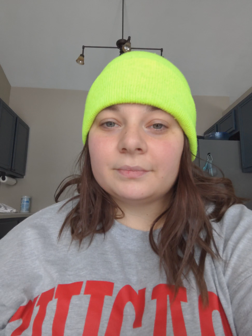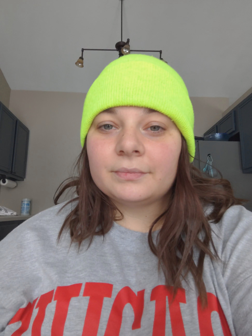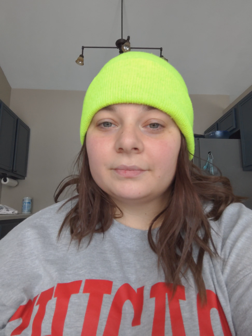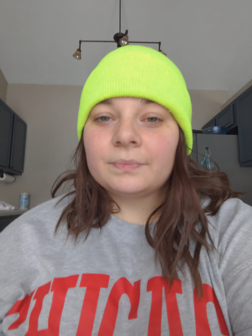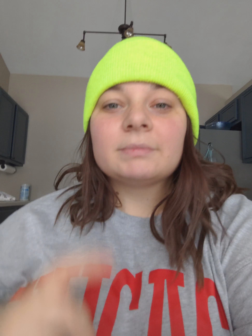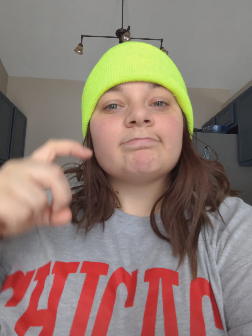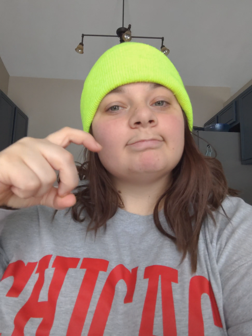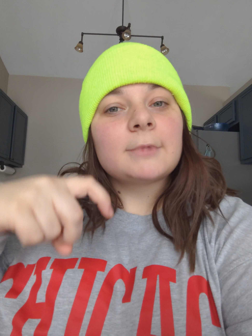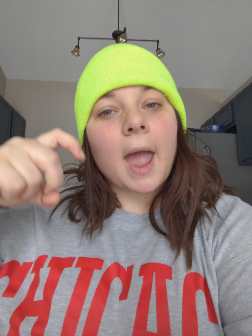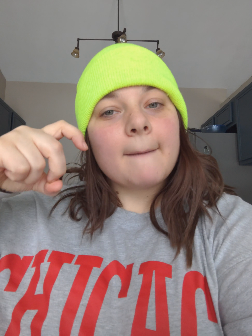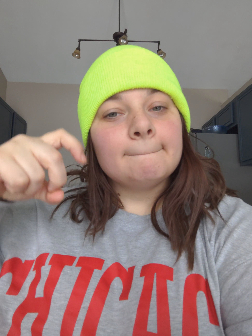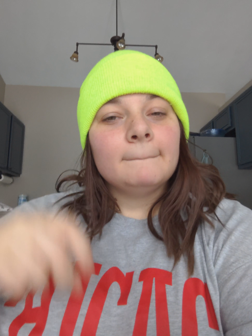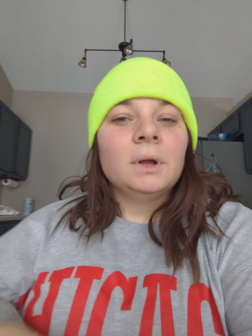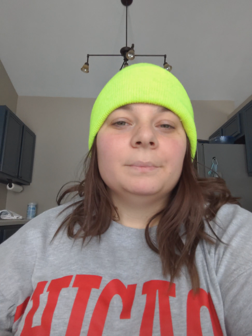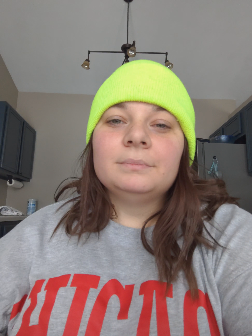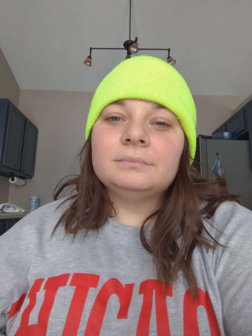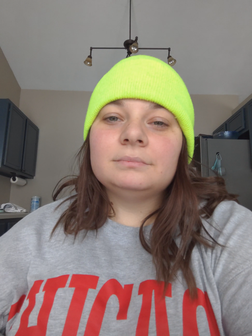time